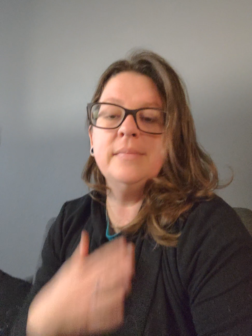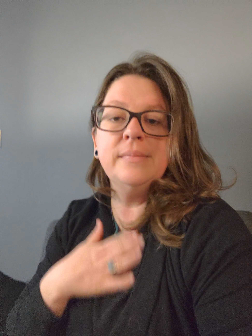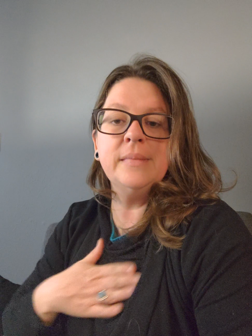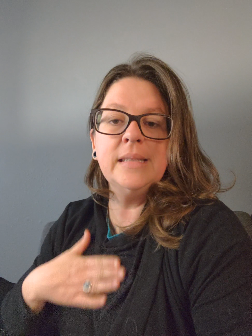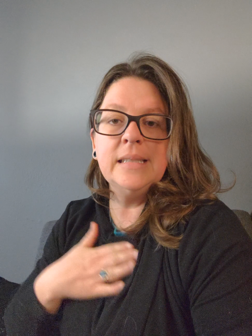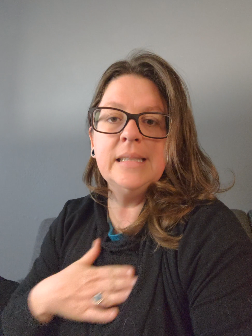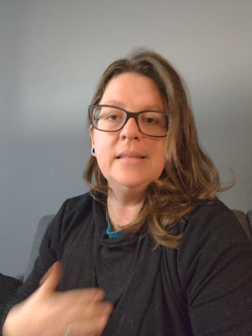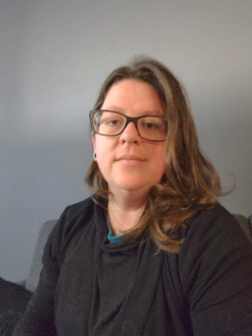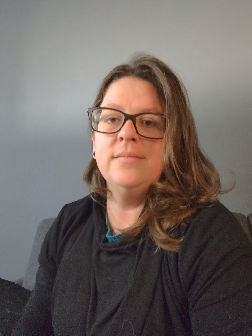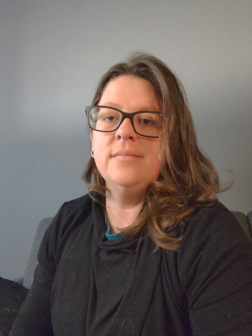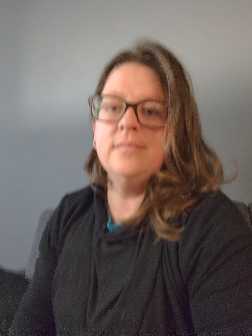please